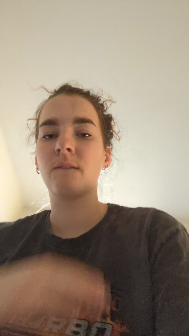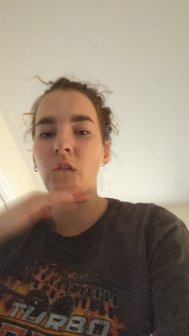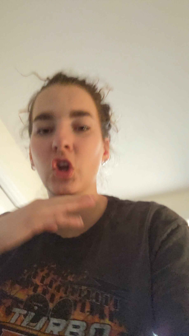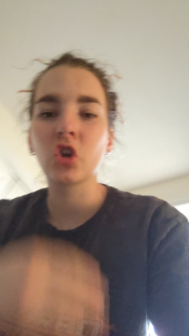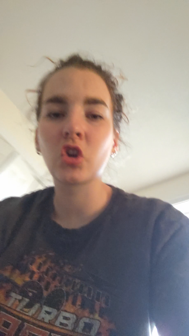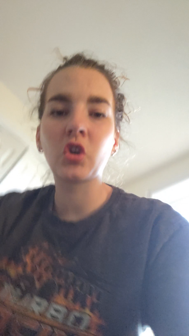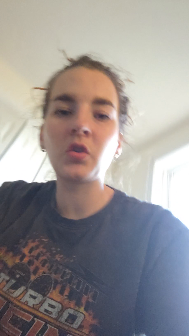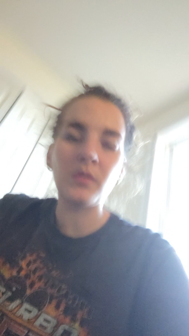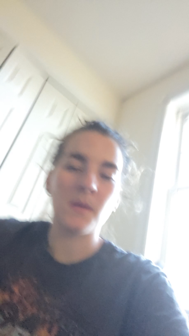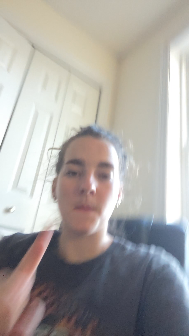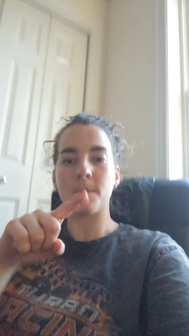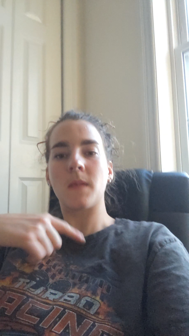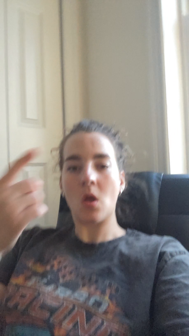about